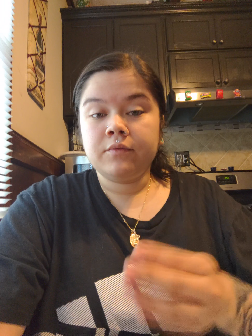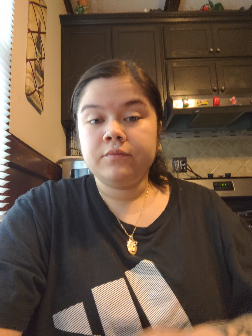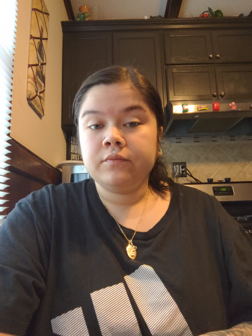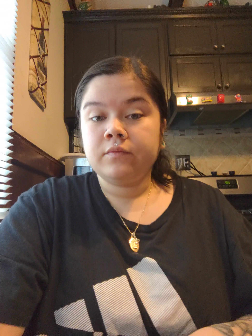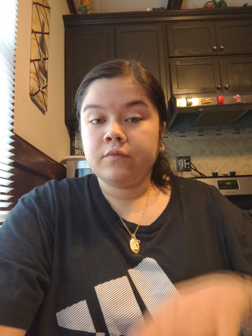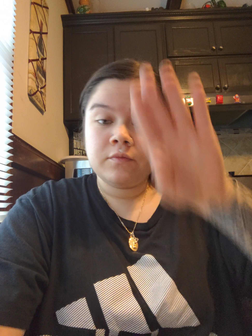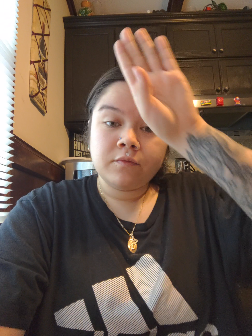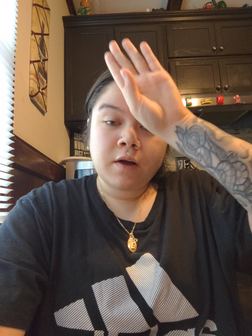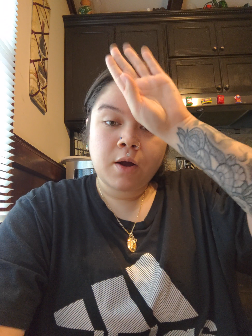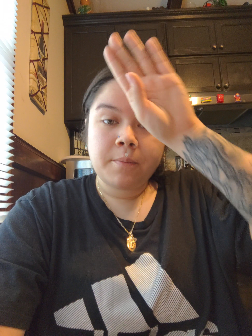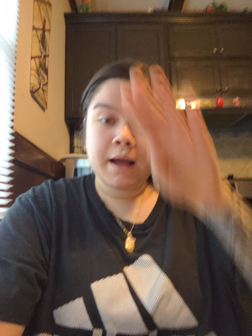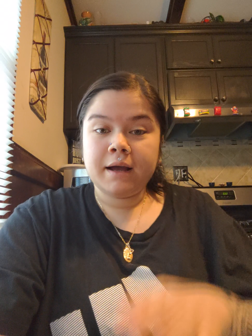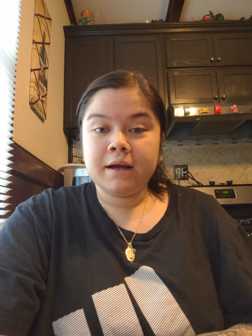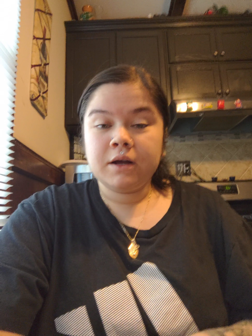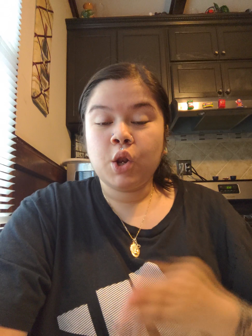fireman